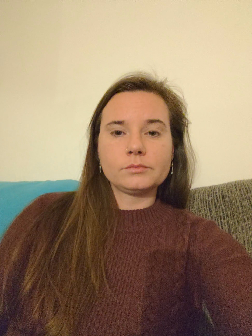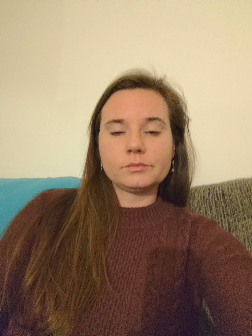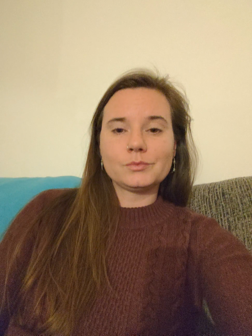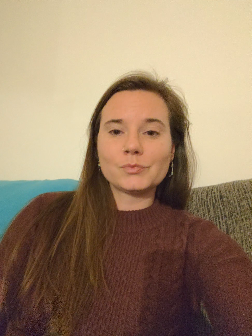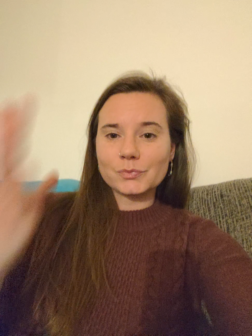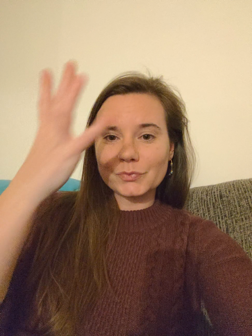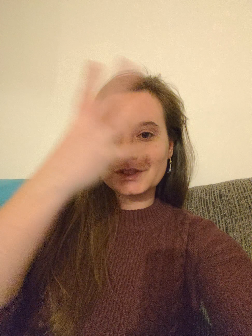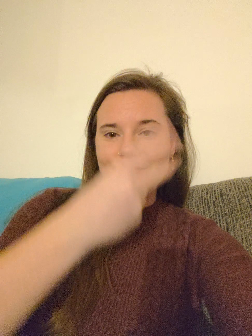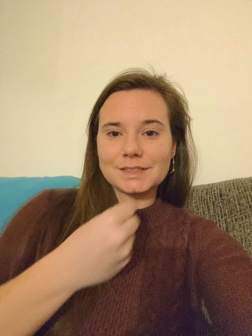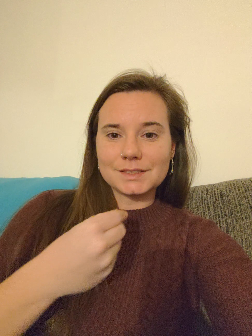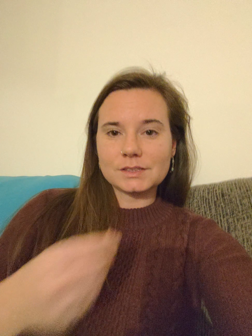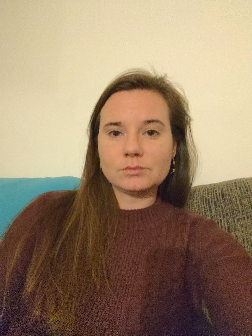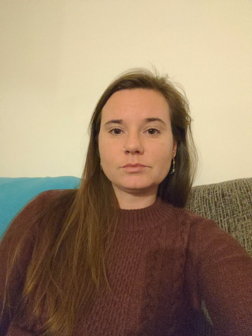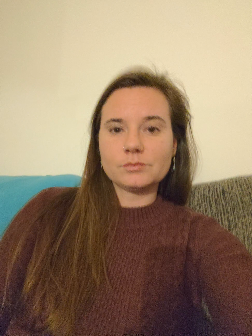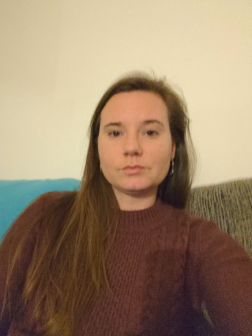pretty